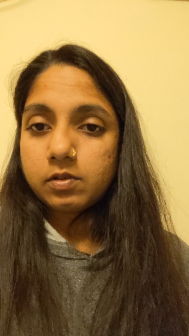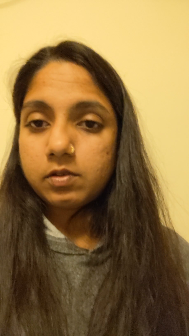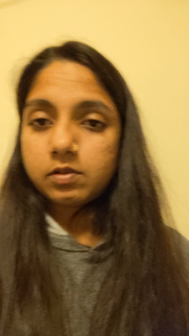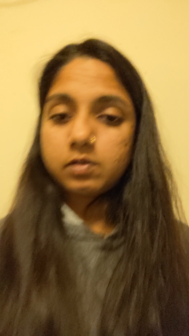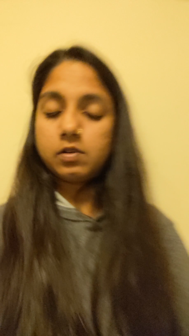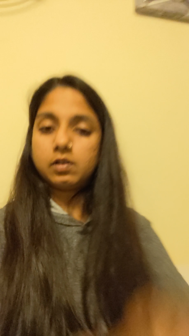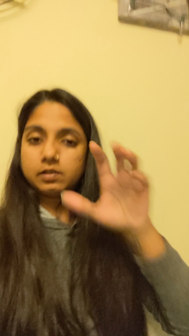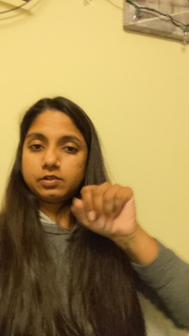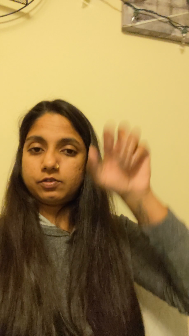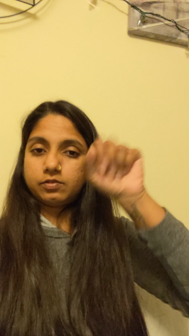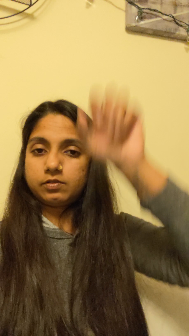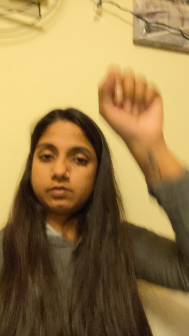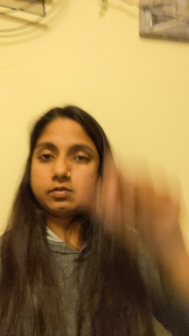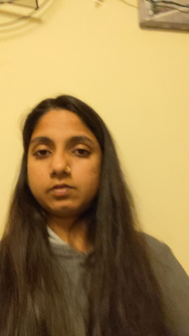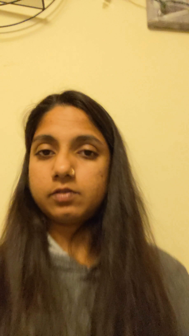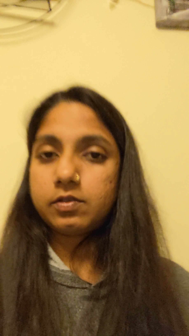ladder